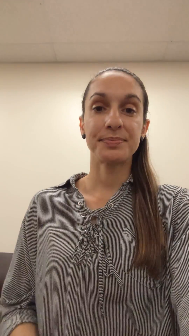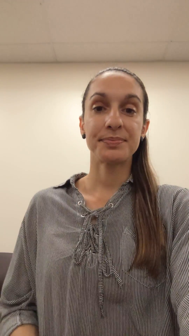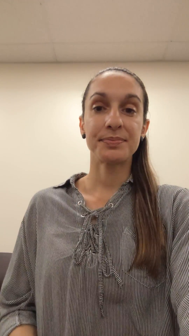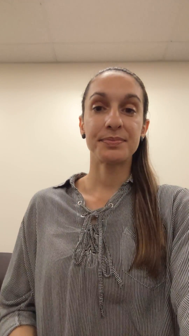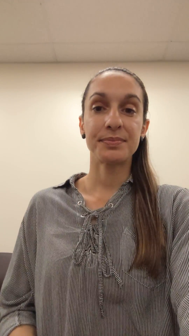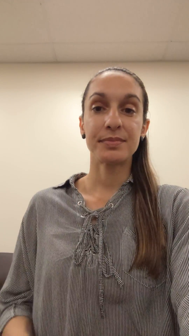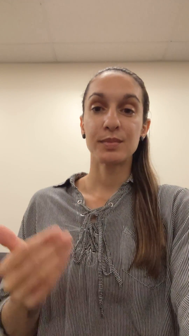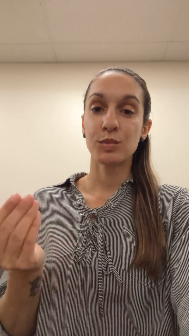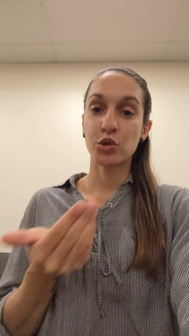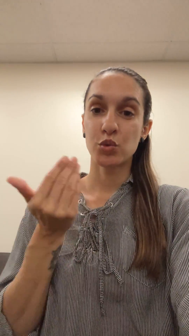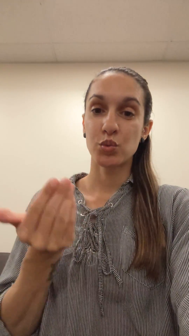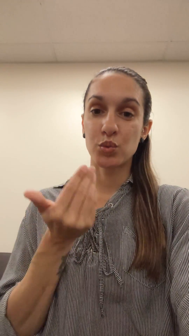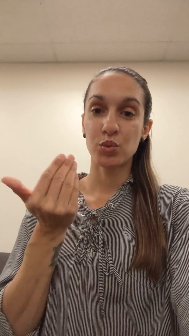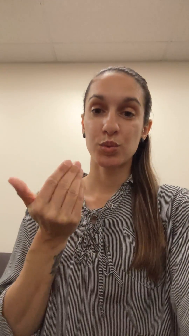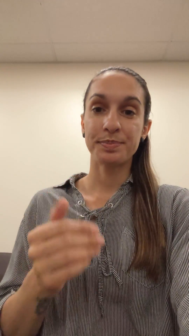new